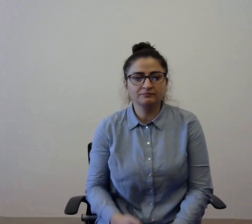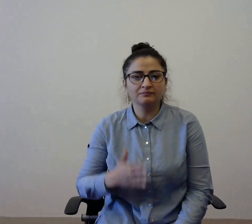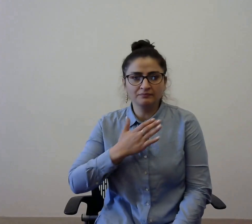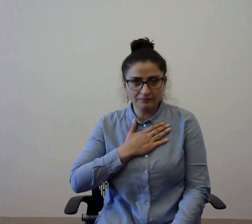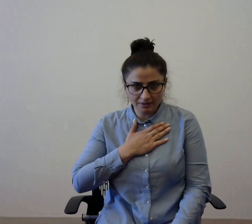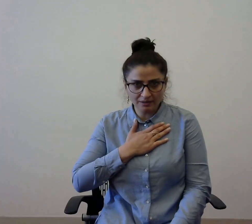mən